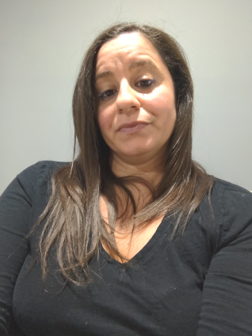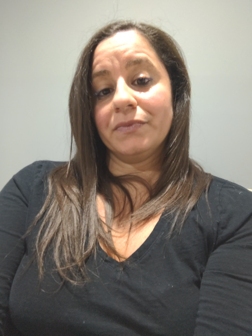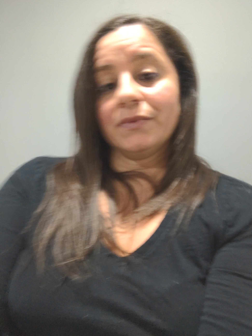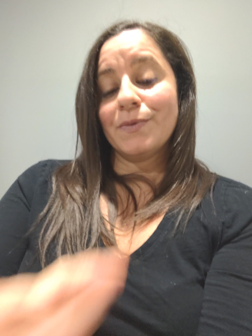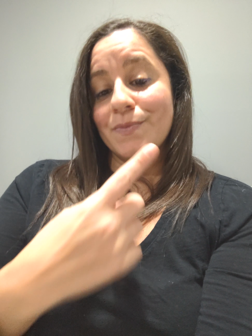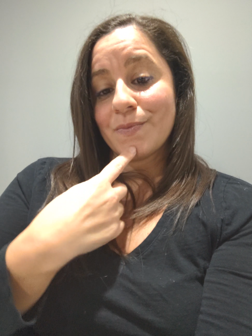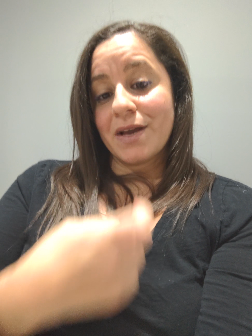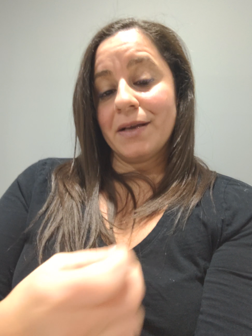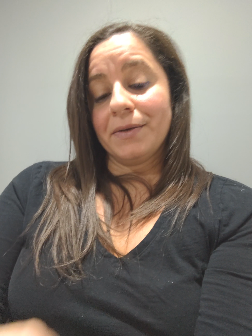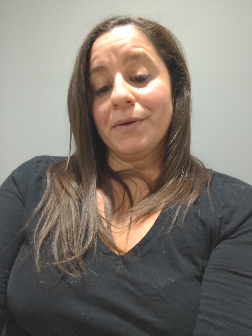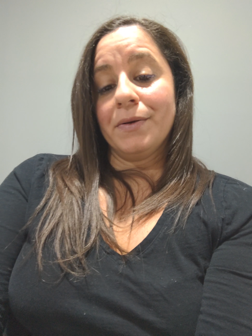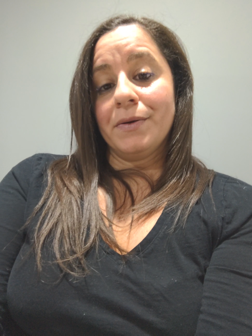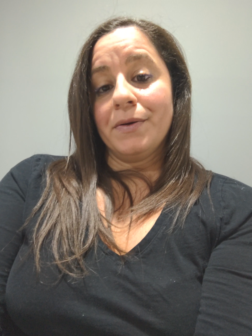red